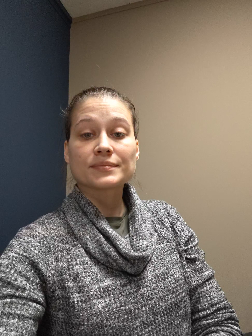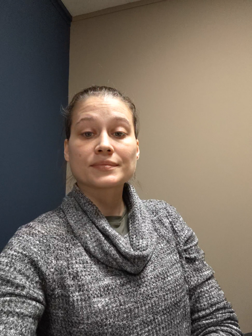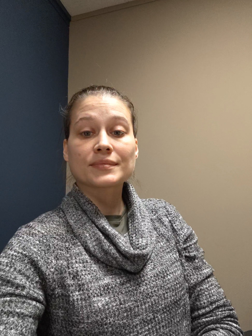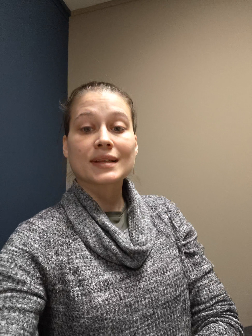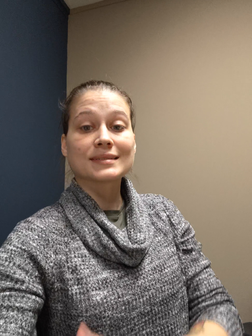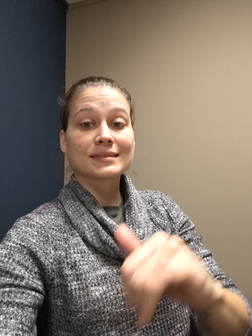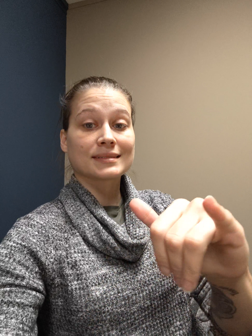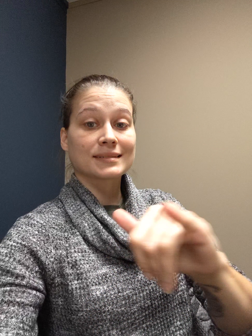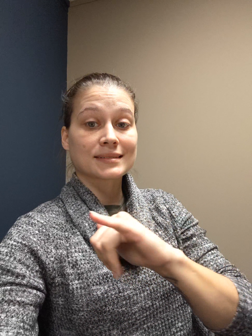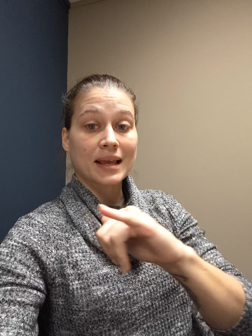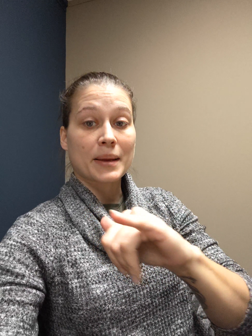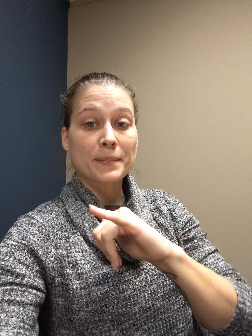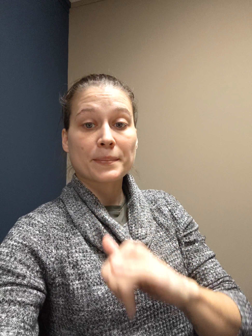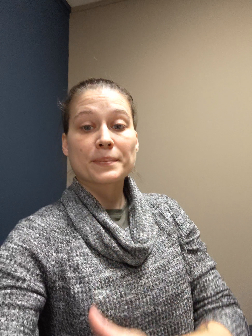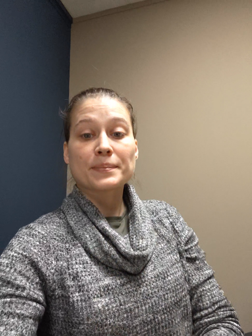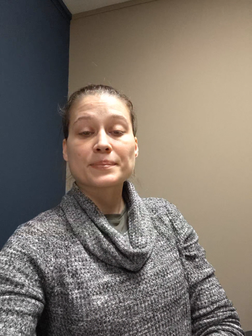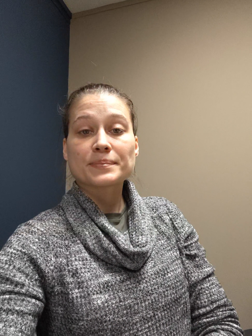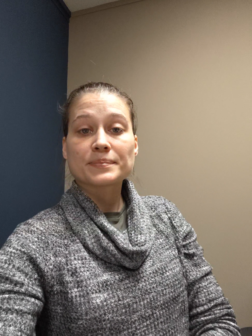same